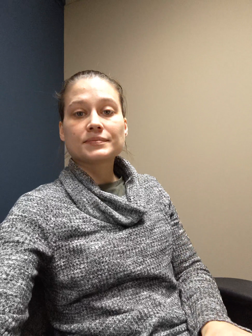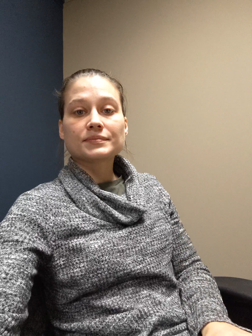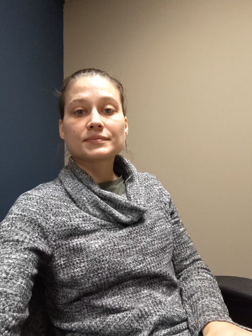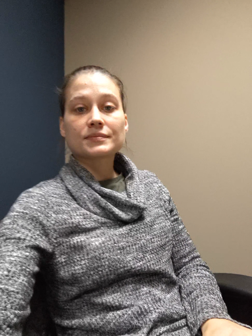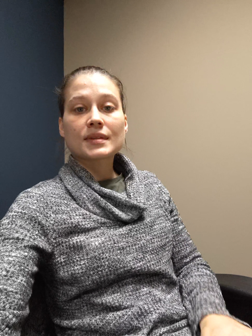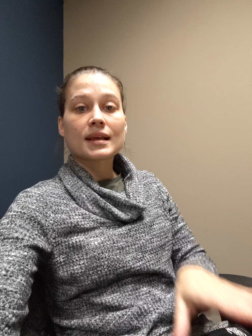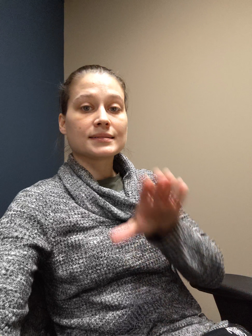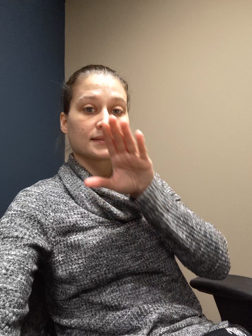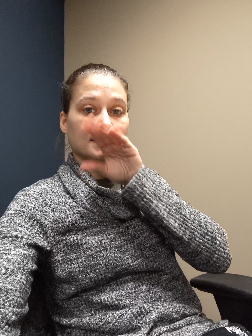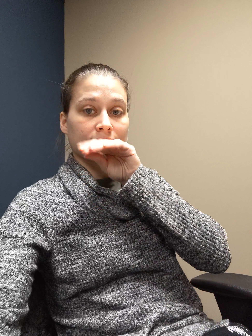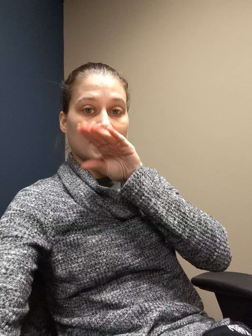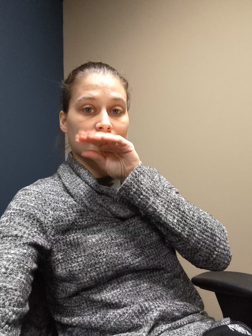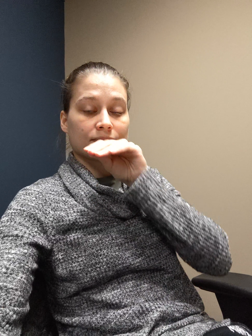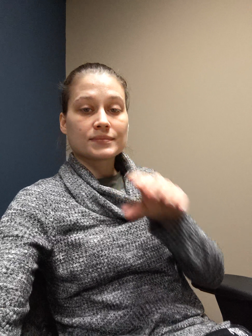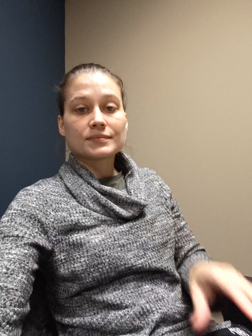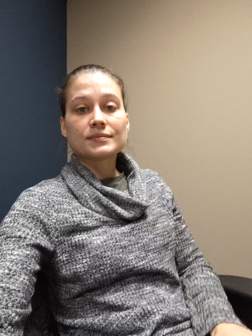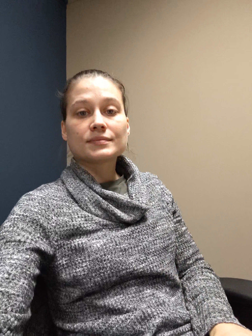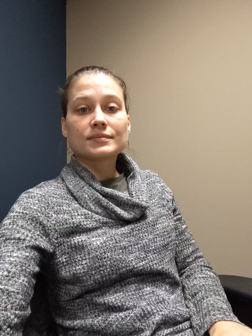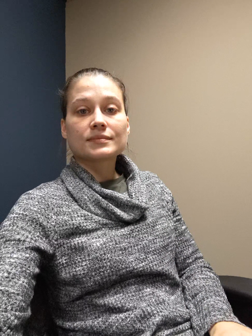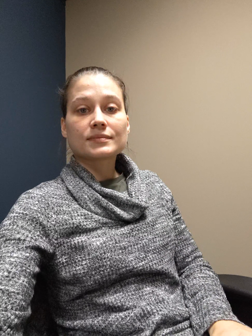duck